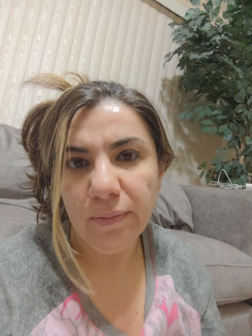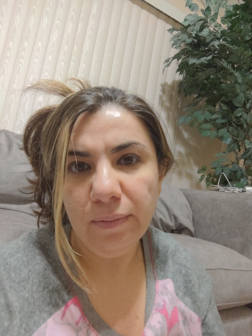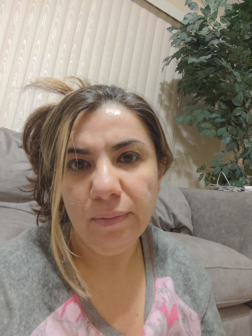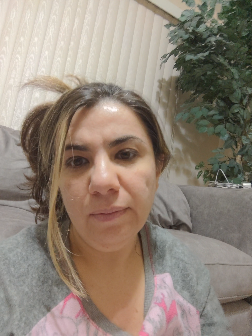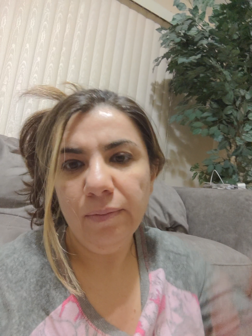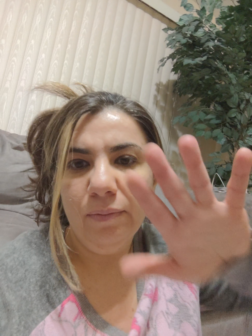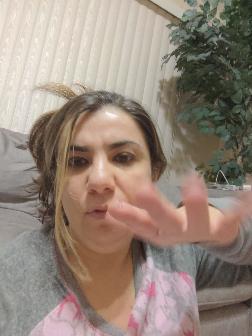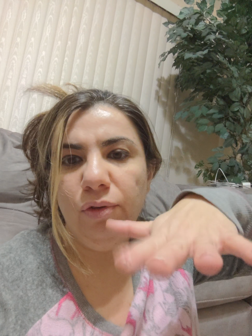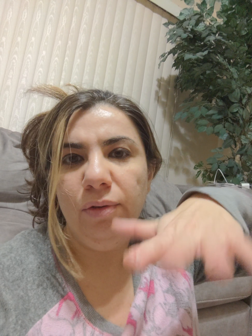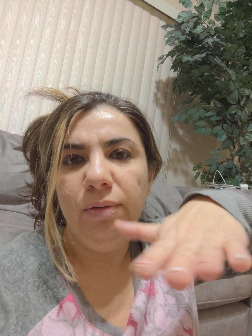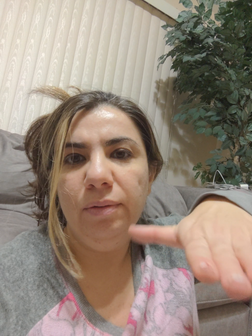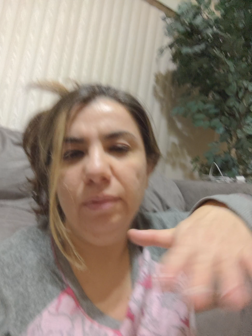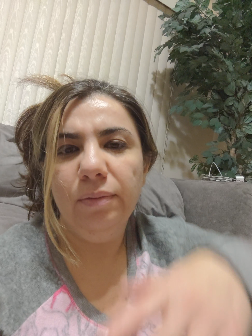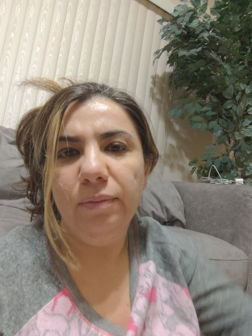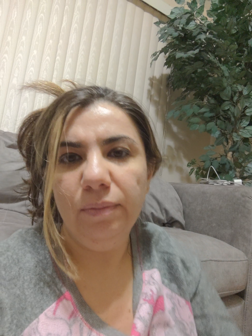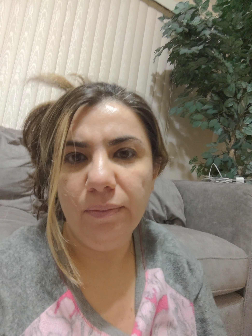child